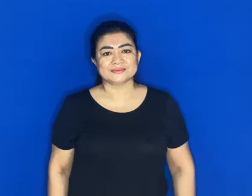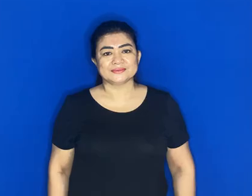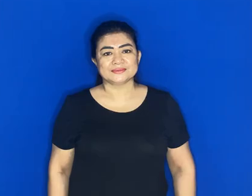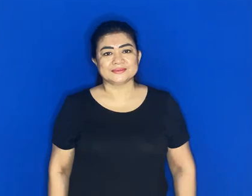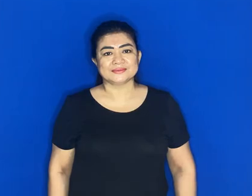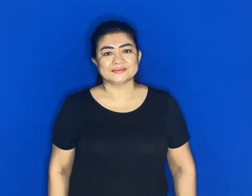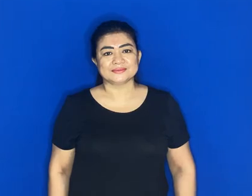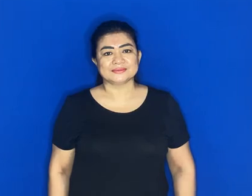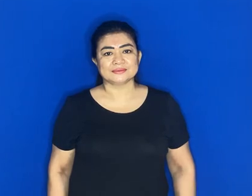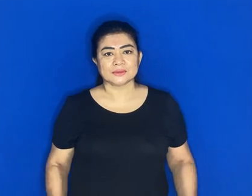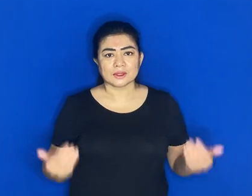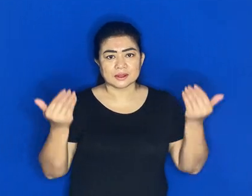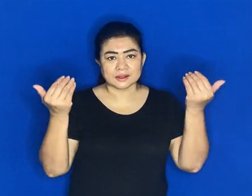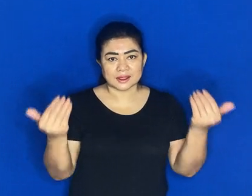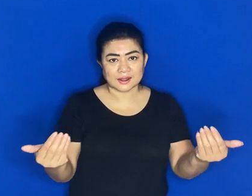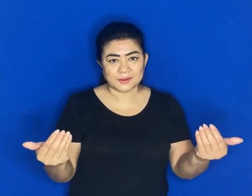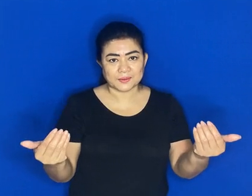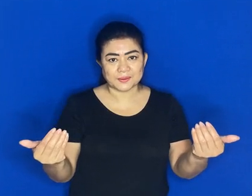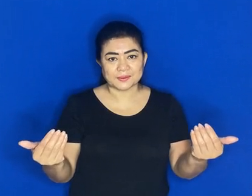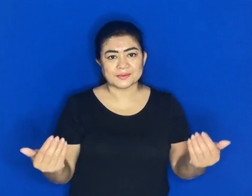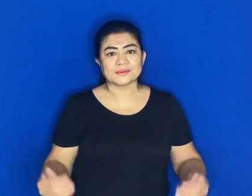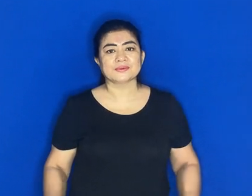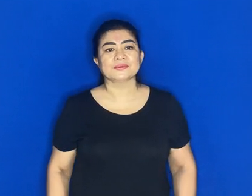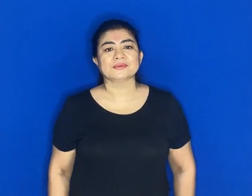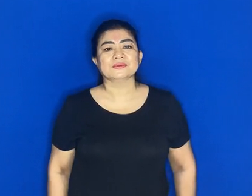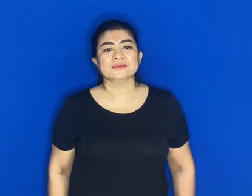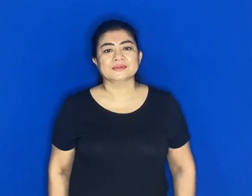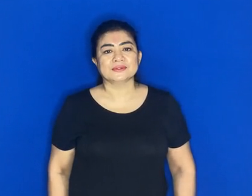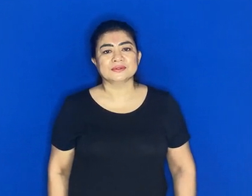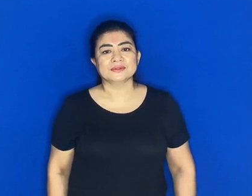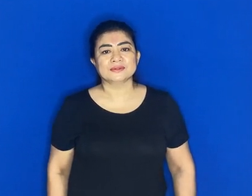today